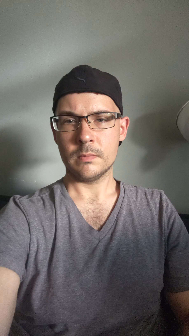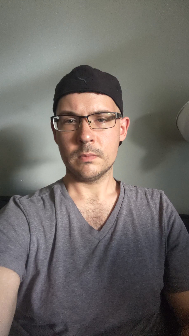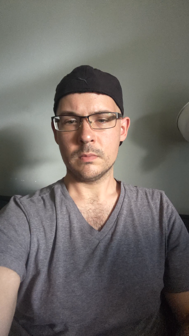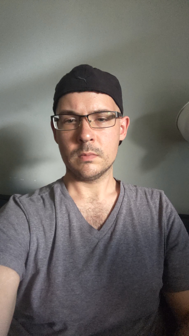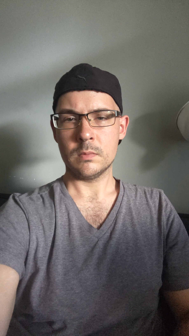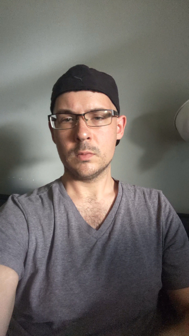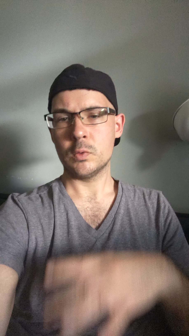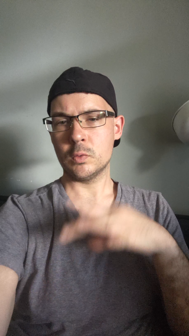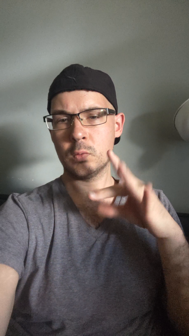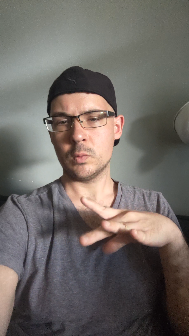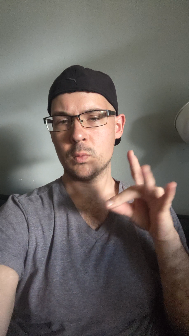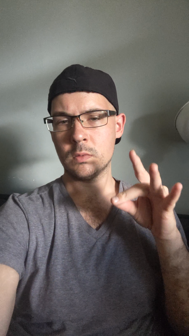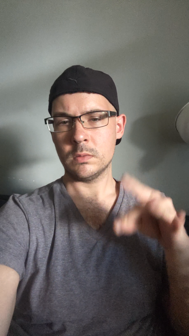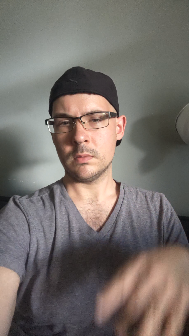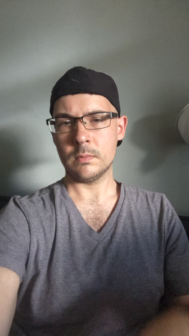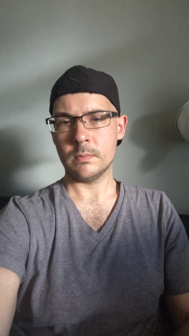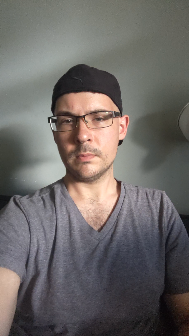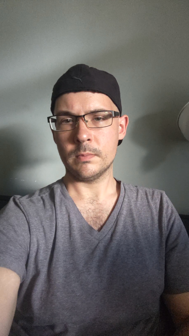choose